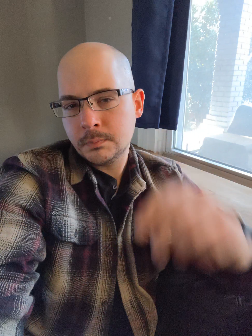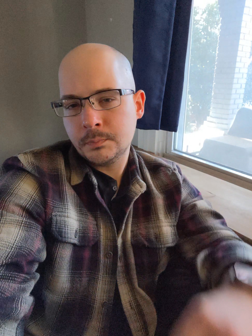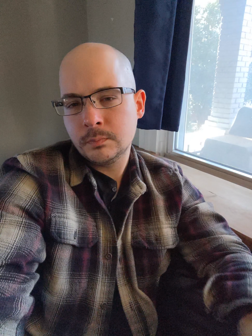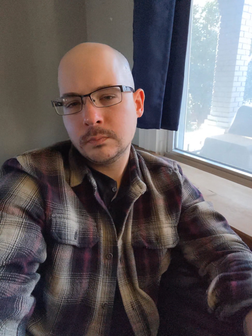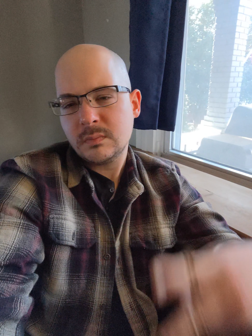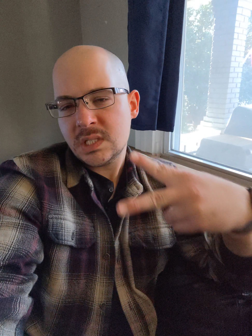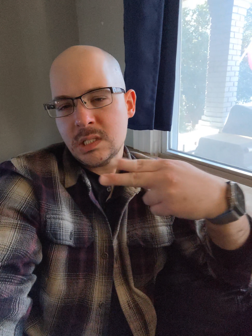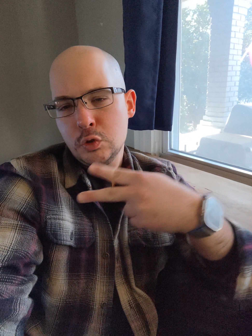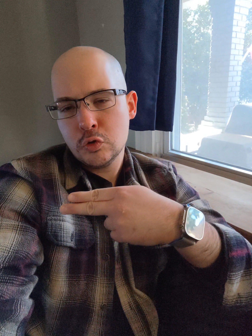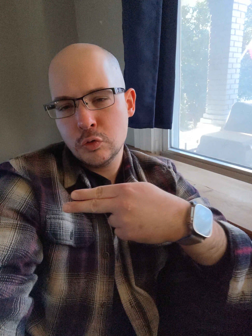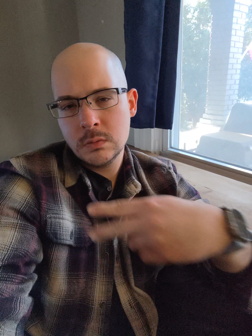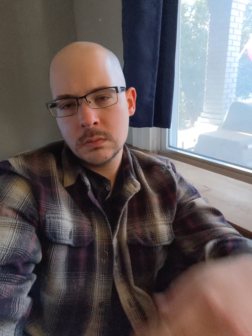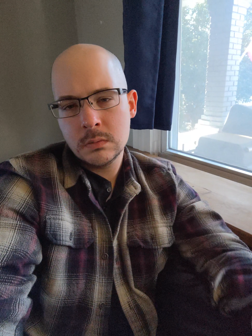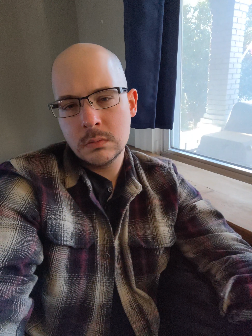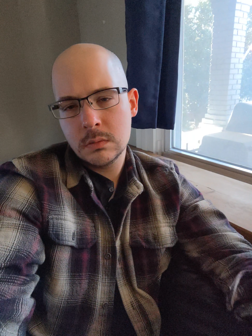scissors